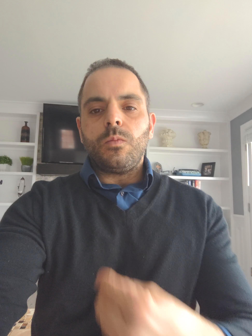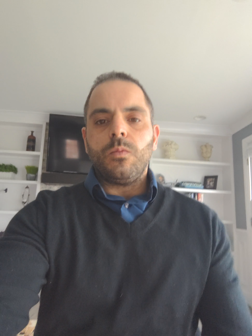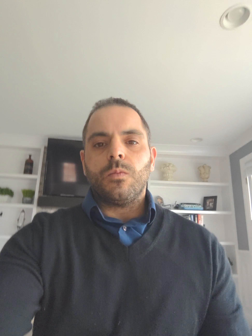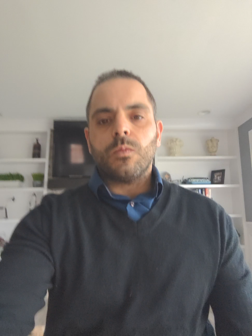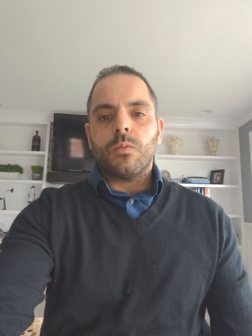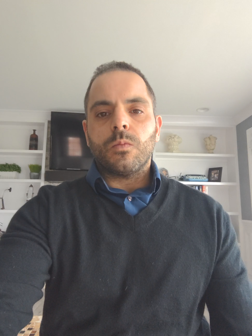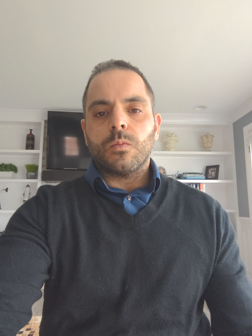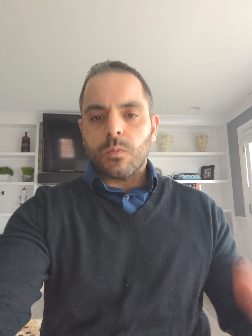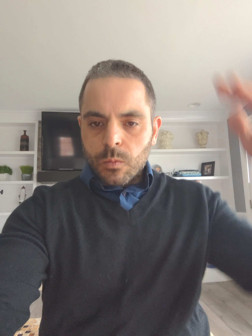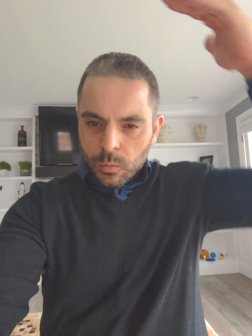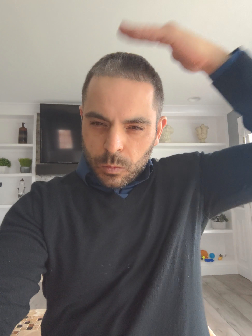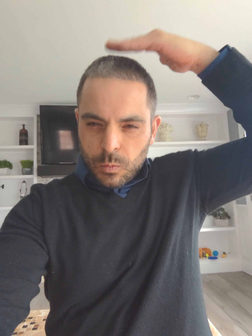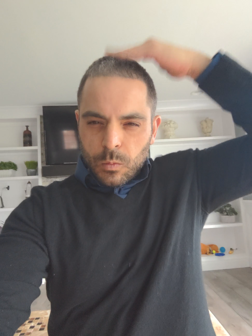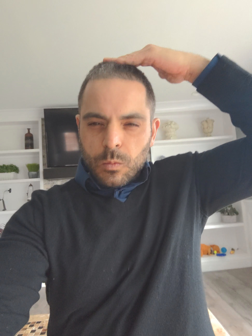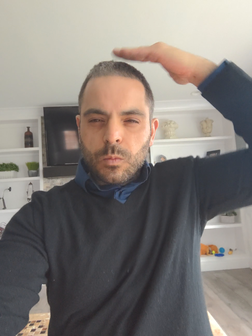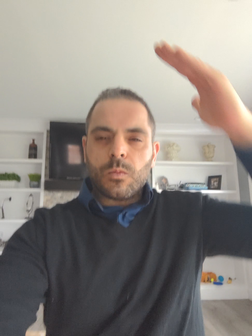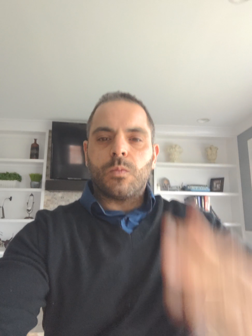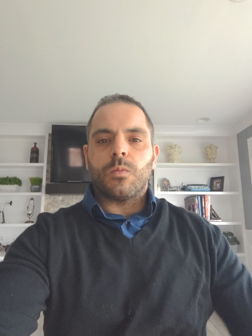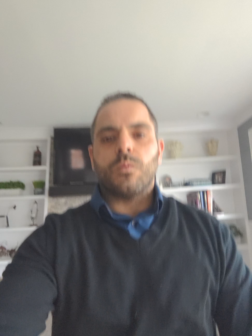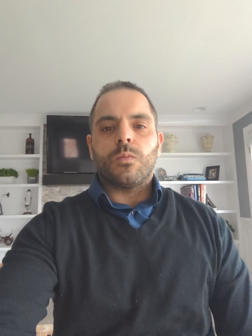hat